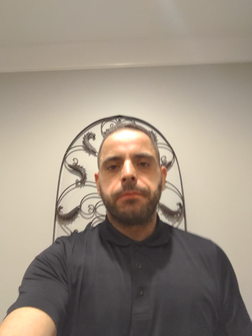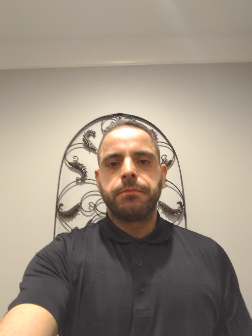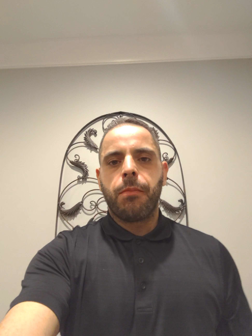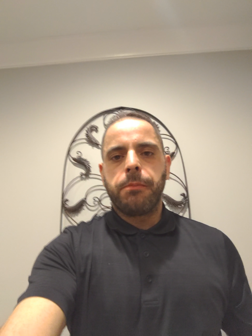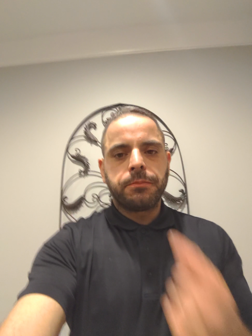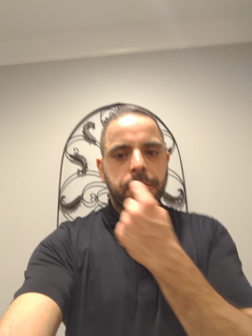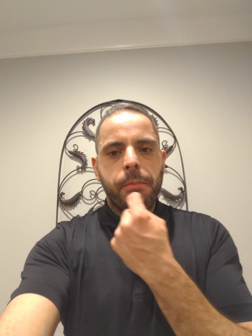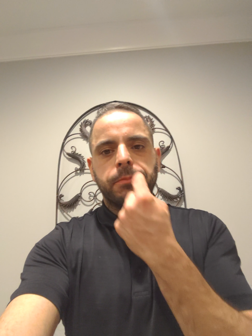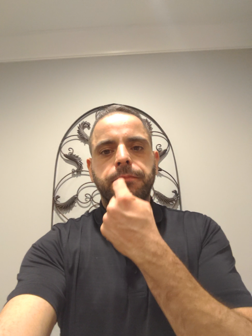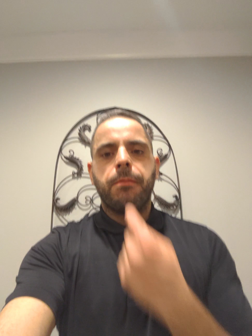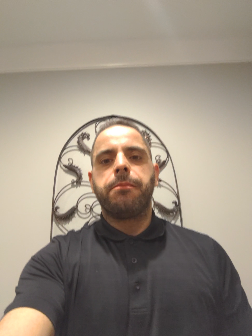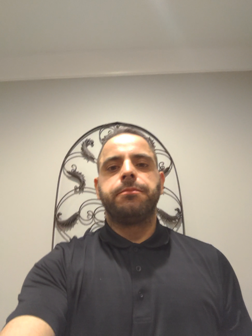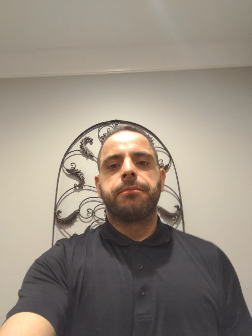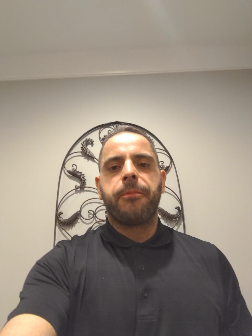mouth